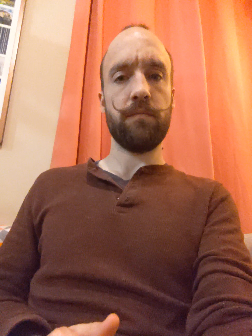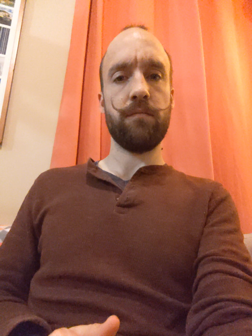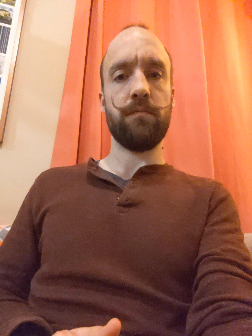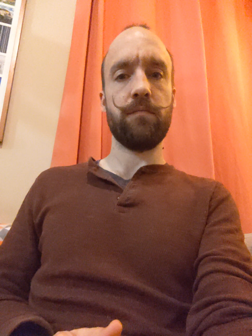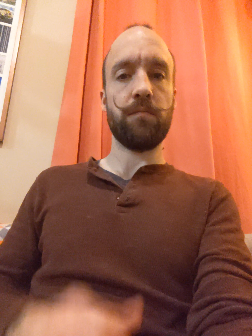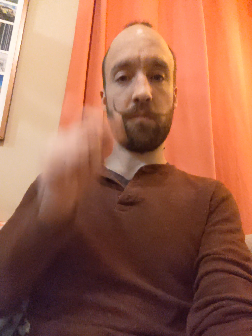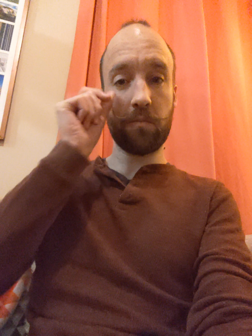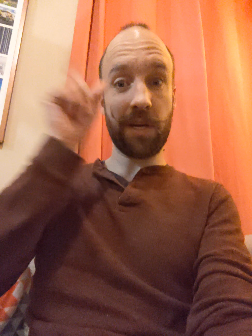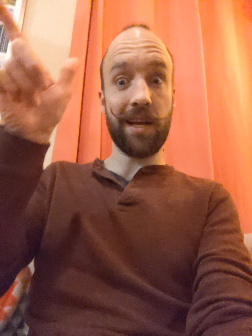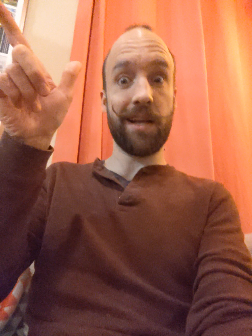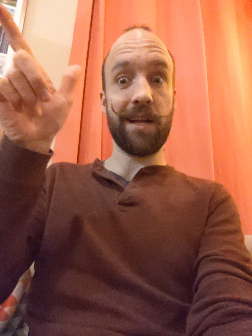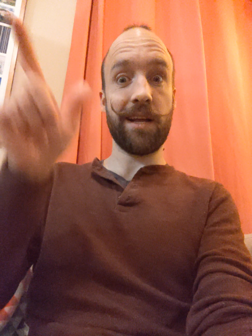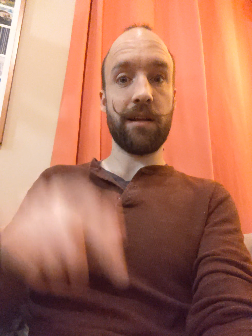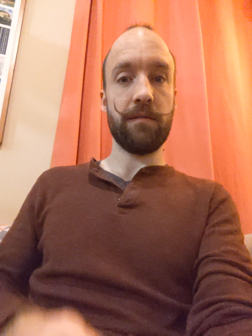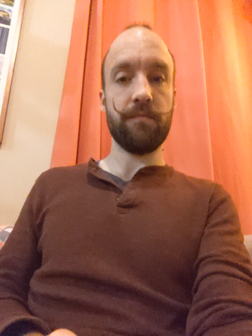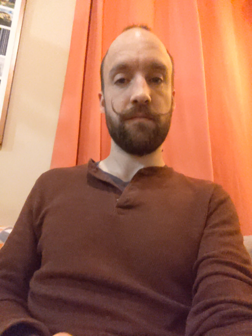wake